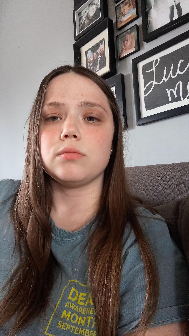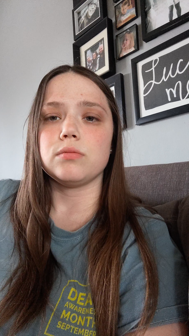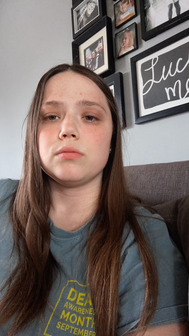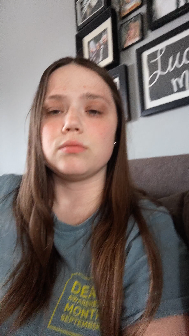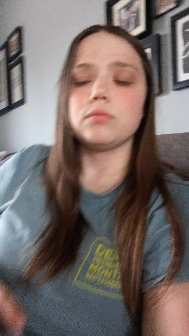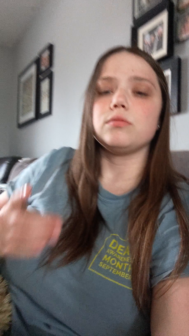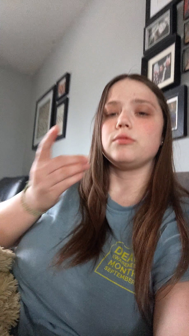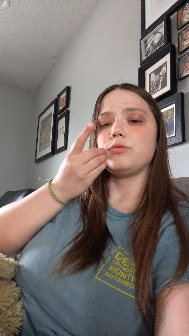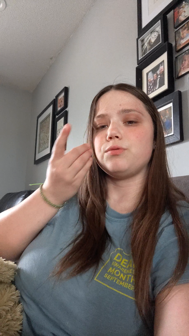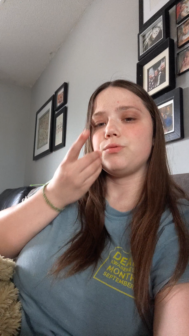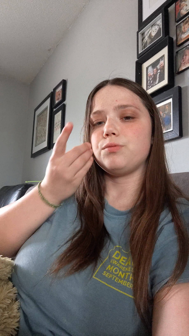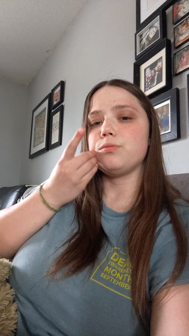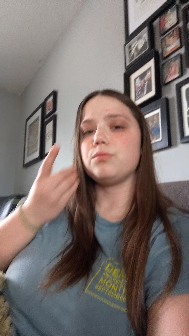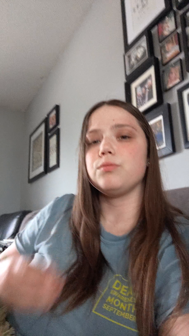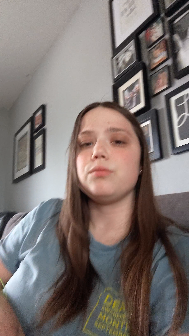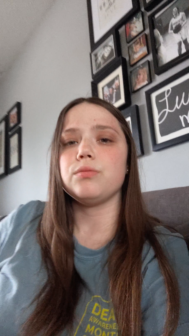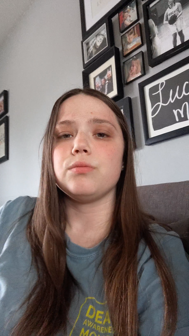dinner